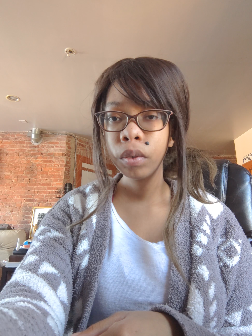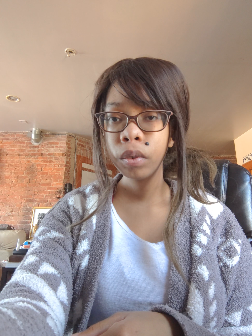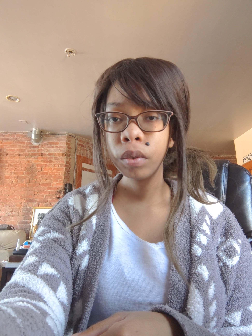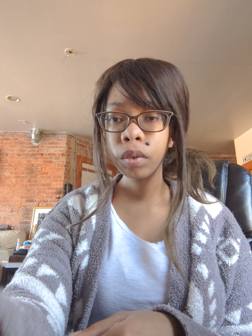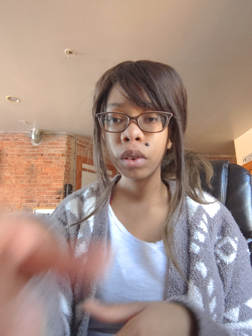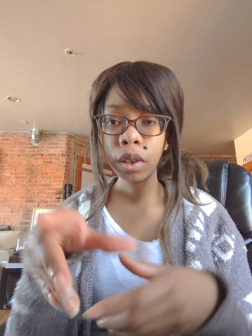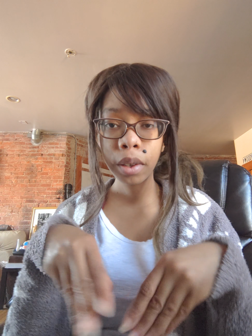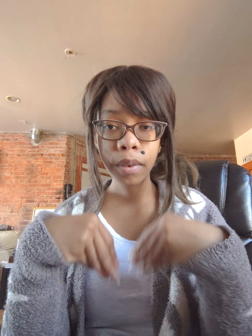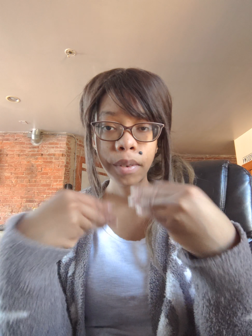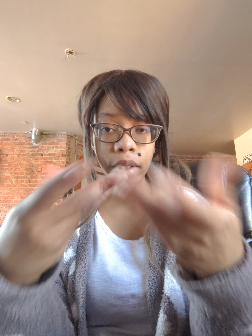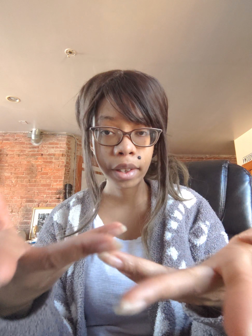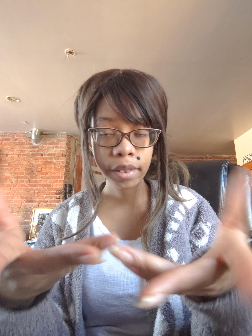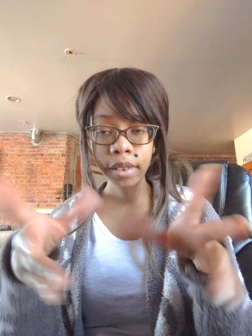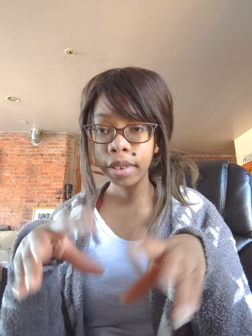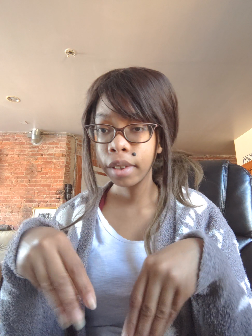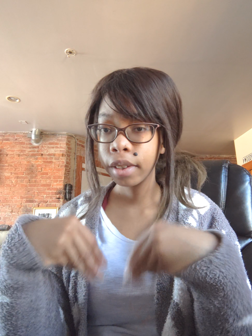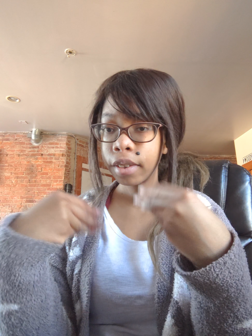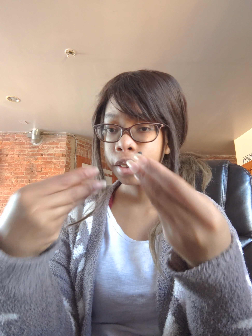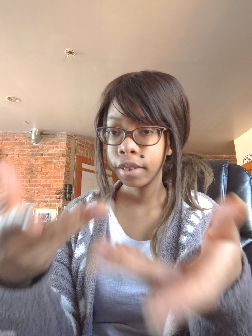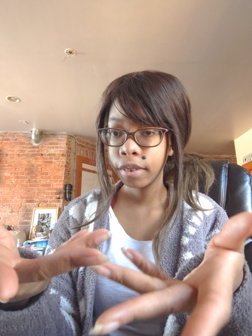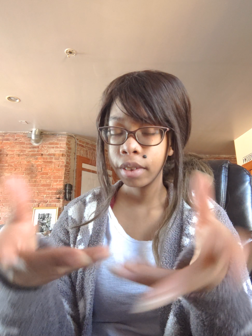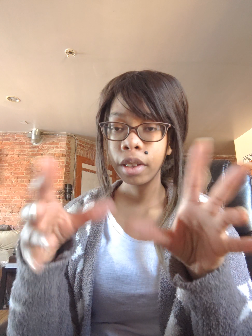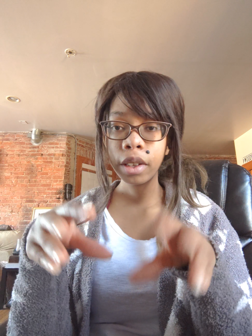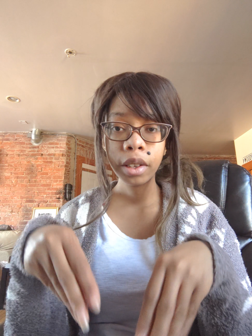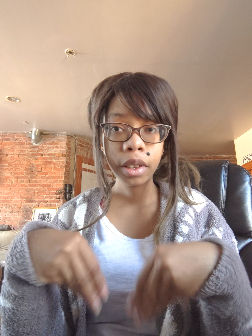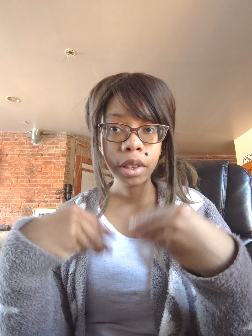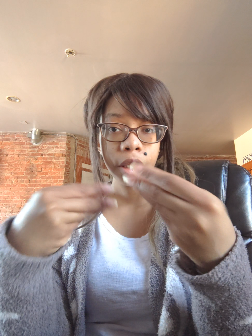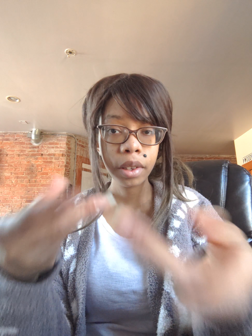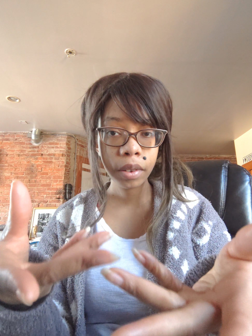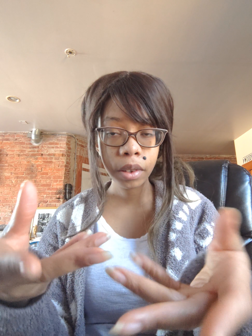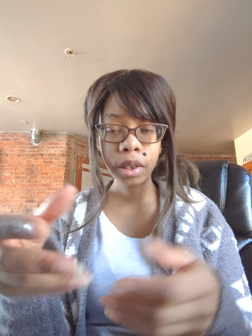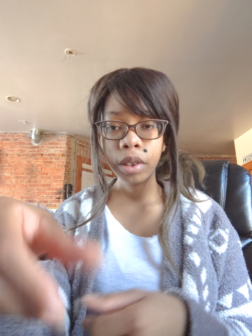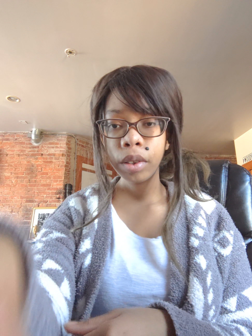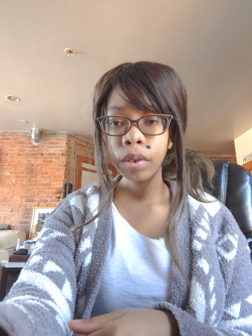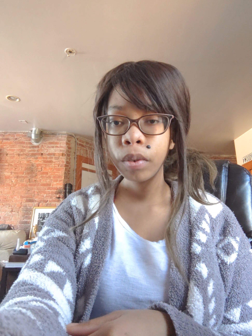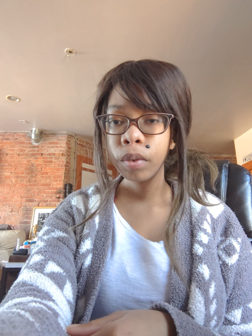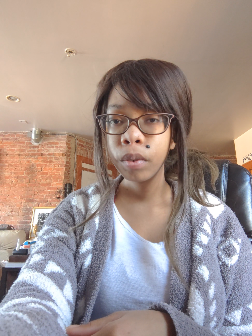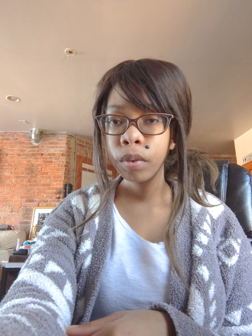give